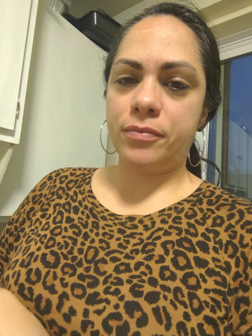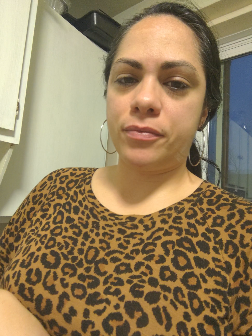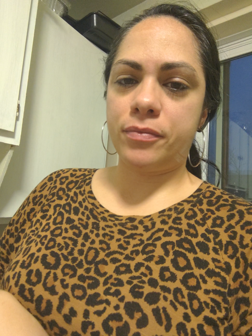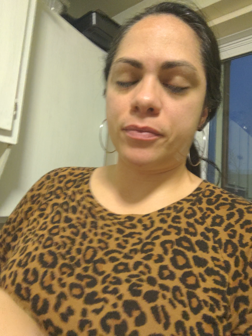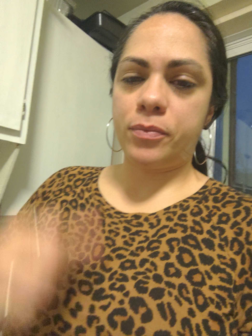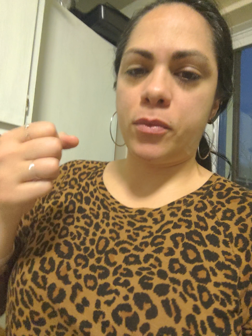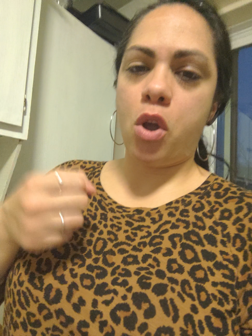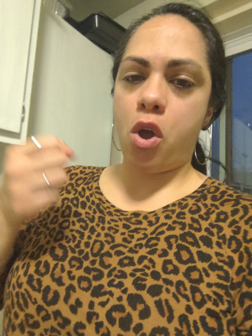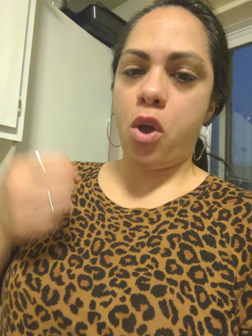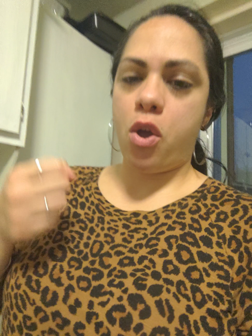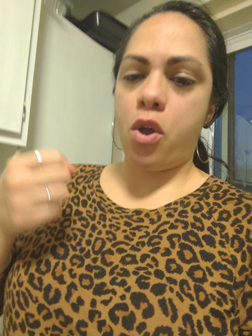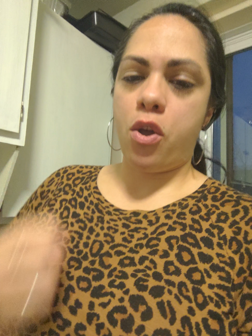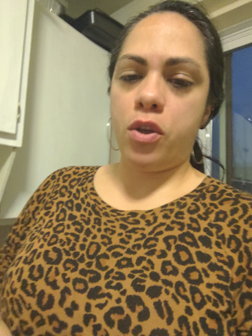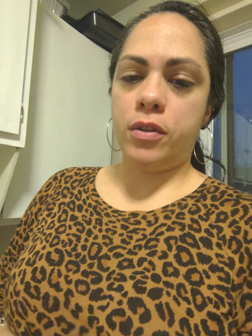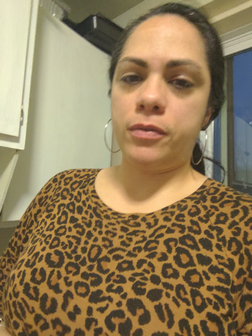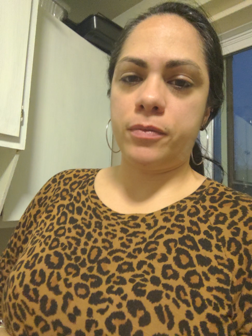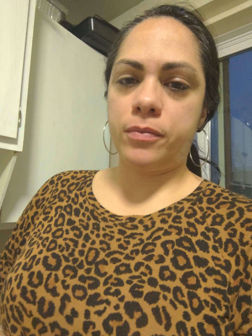car